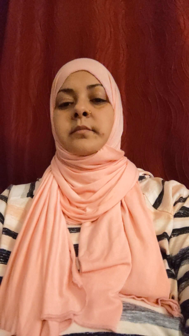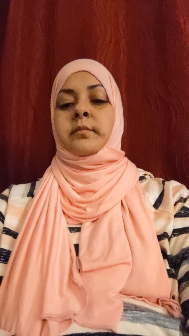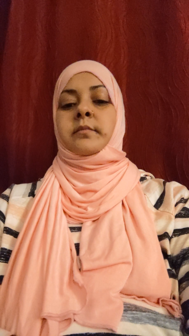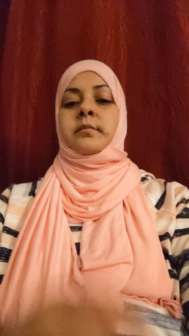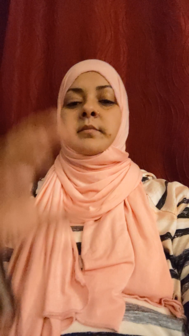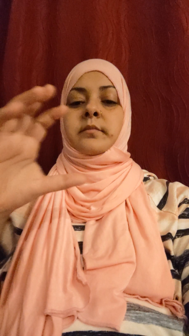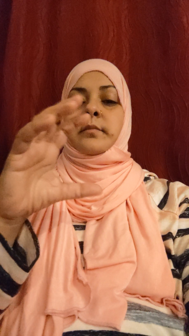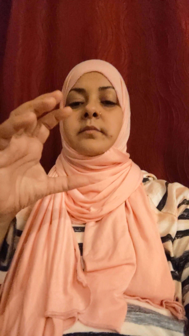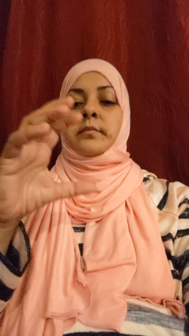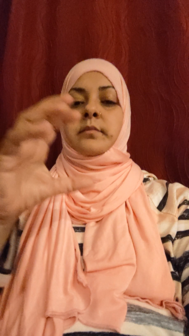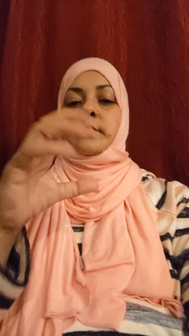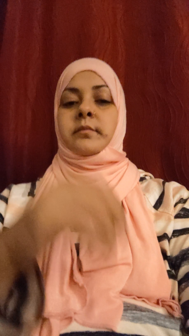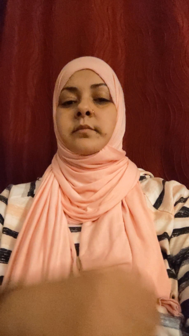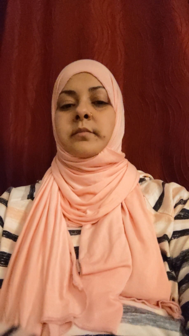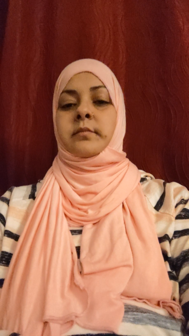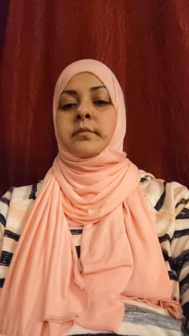ball